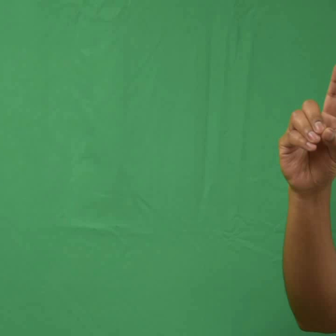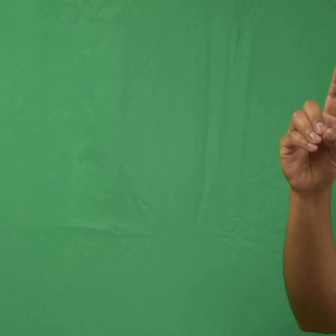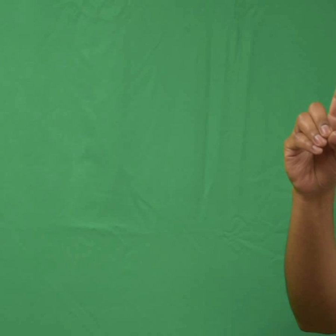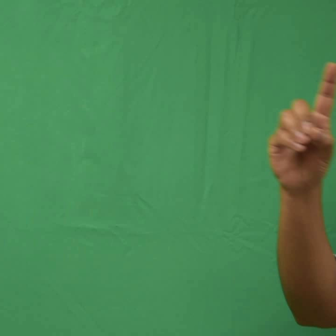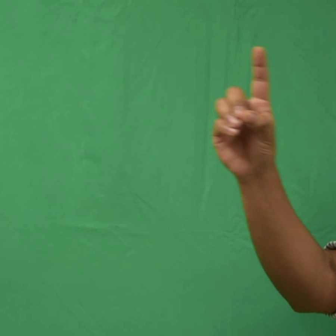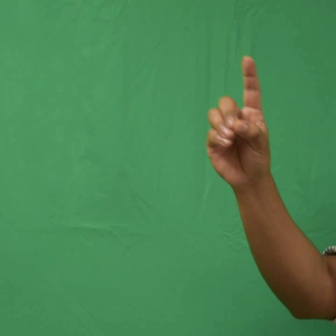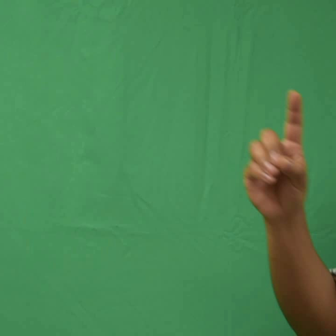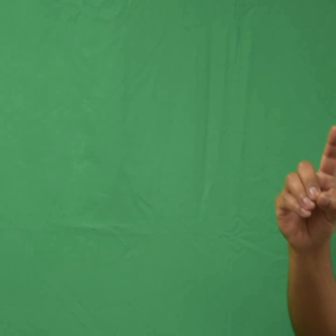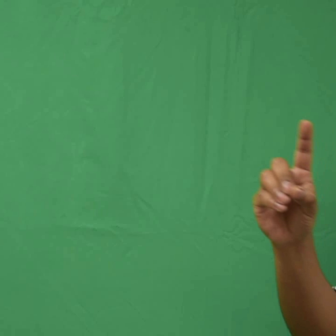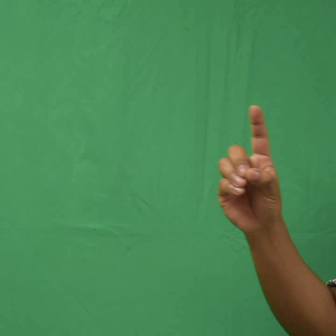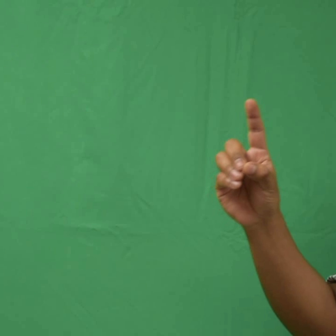Z